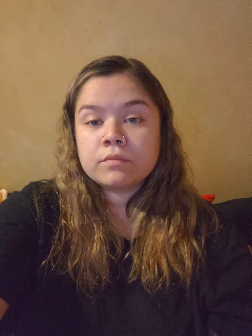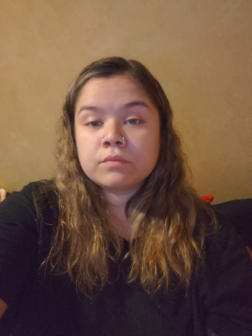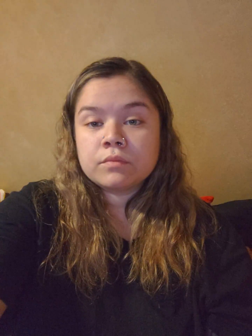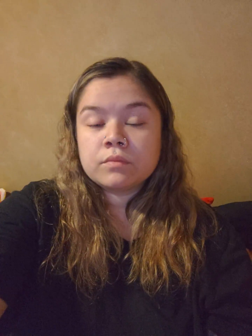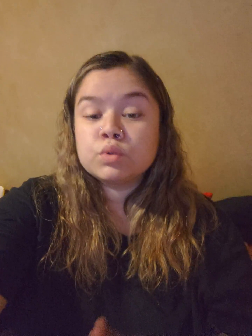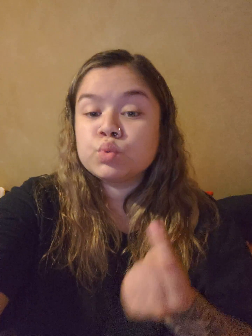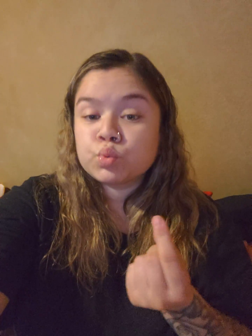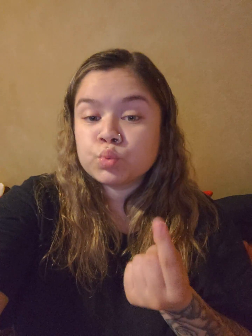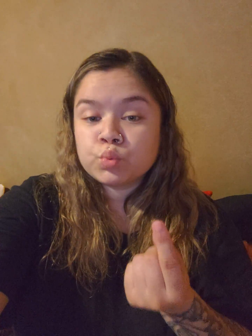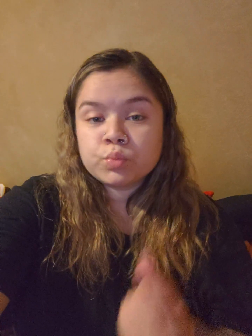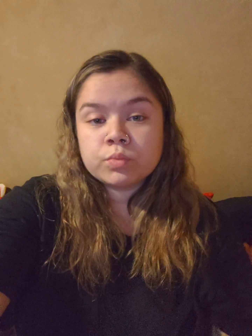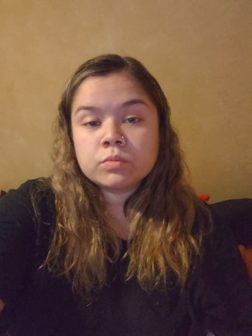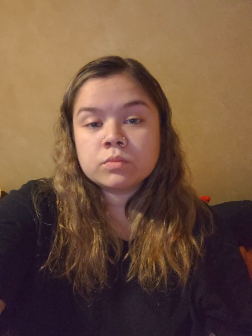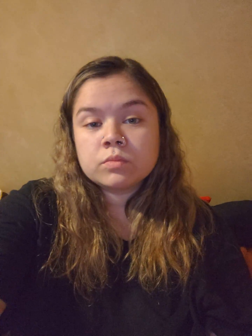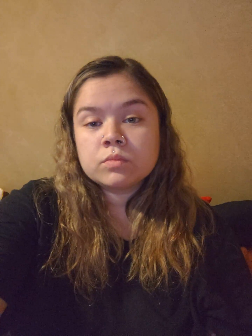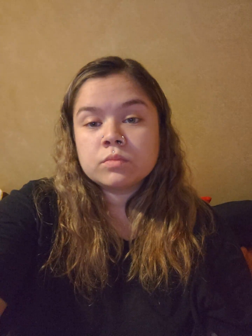do